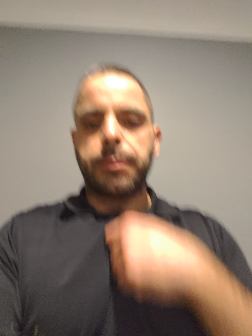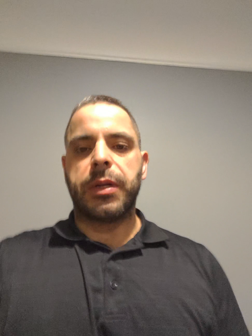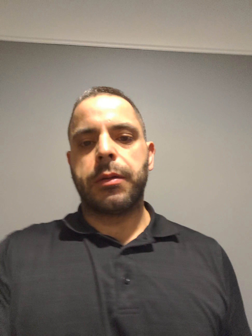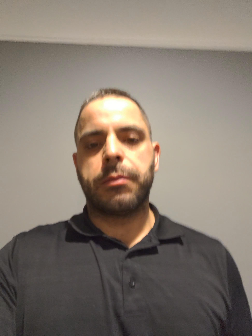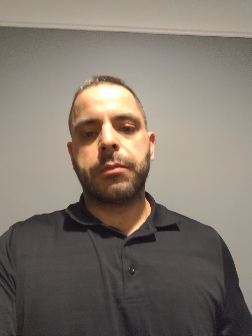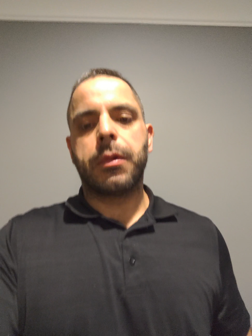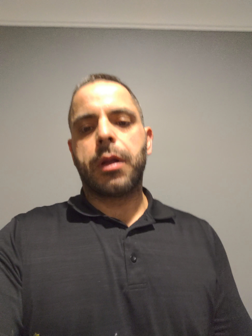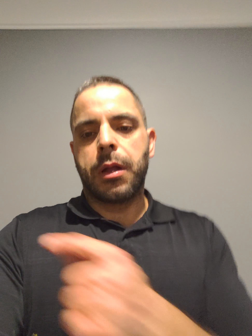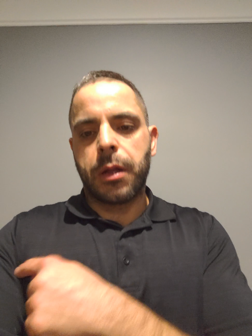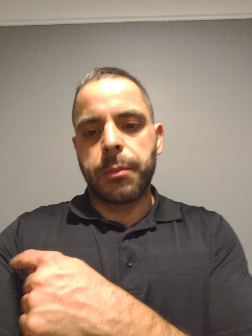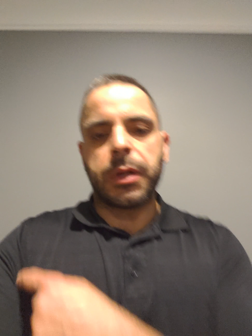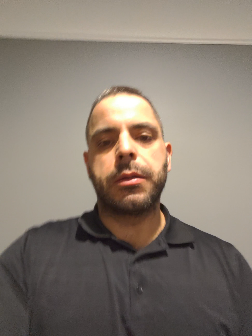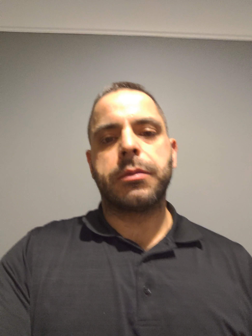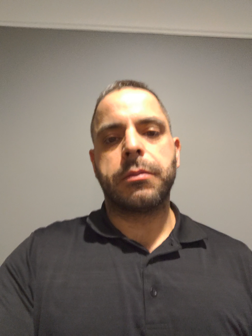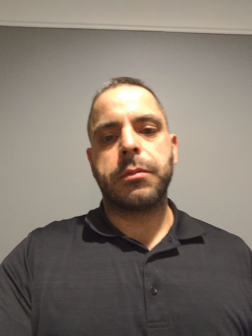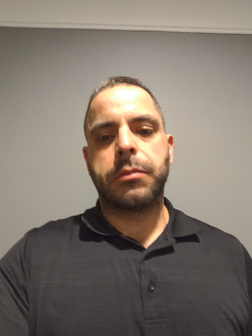arm